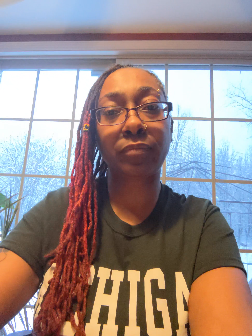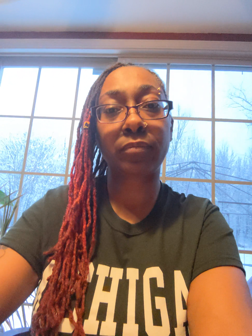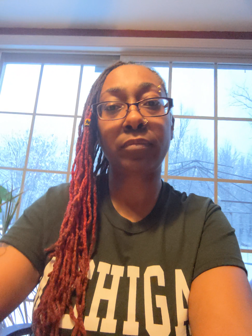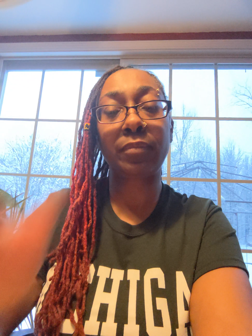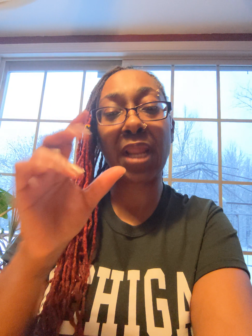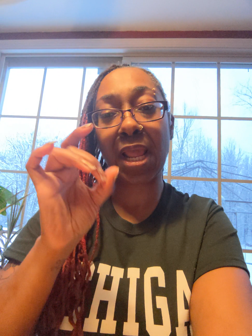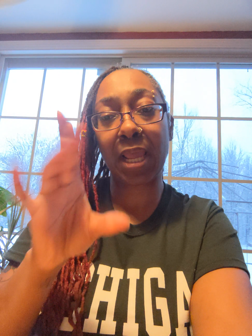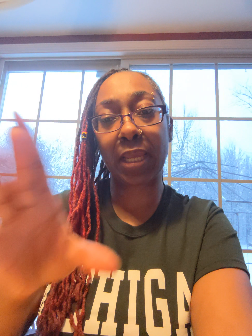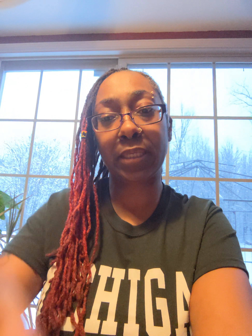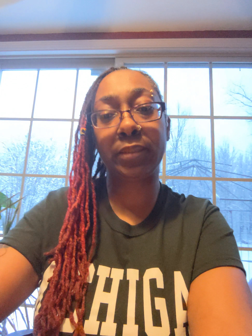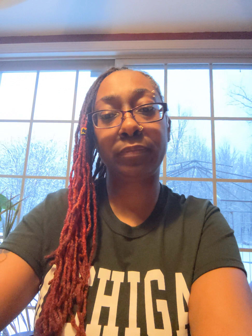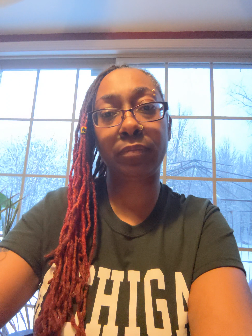hate